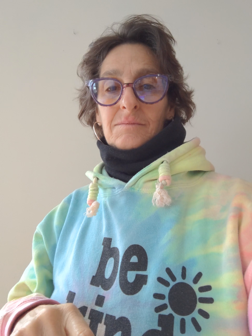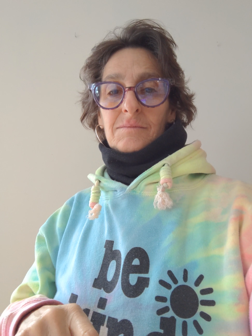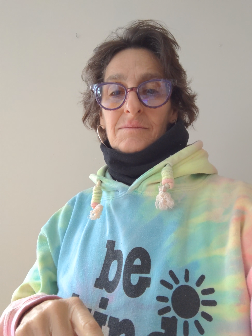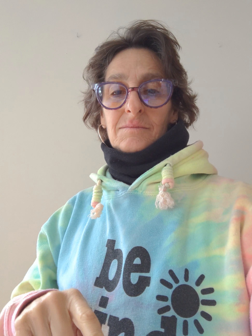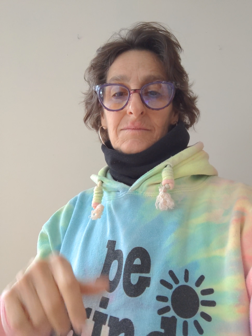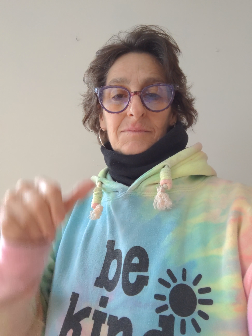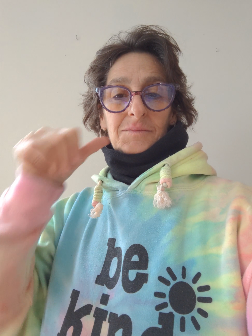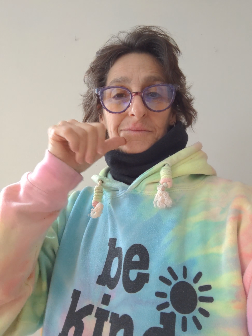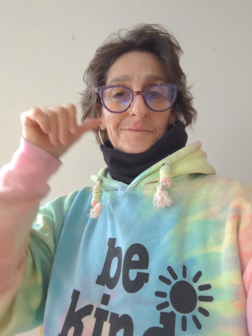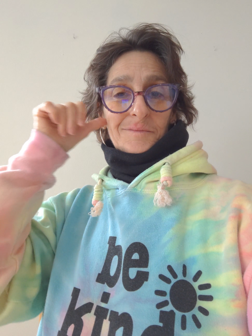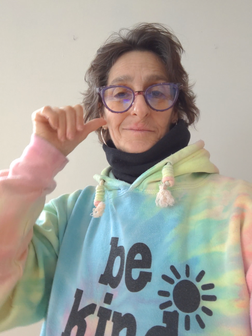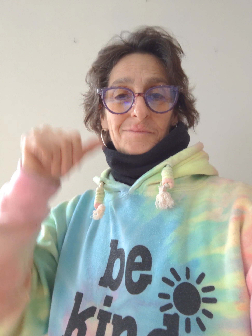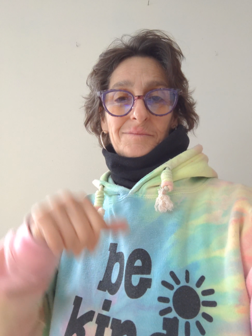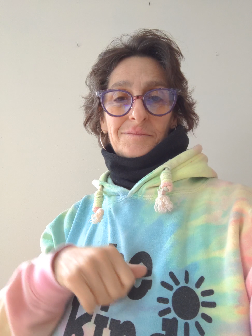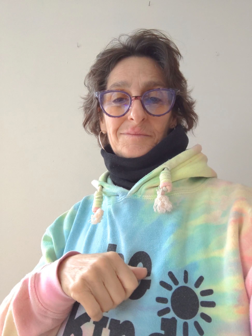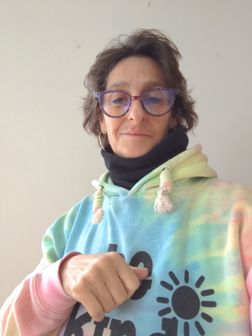yesterday